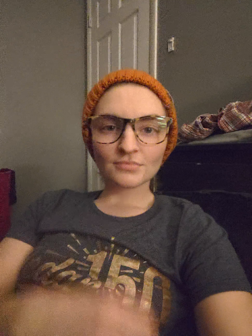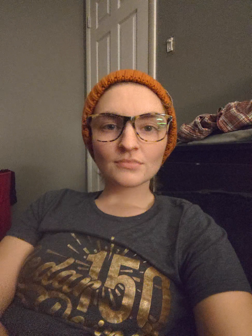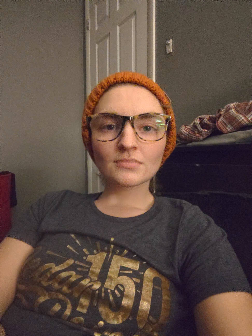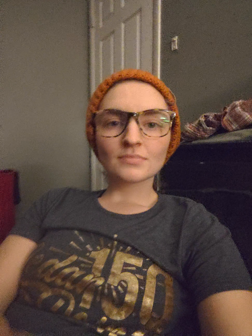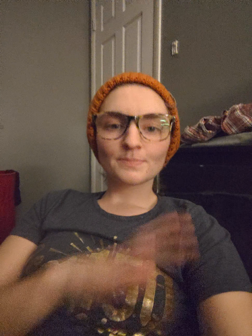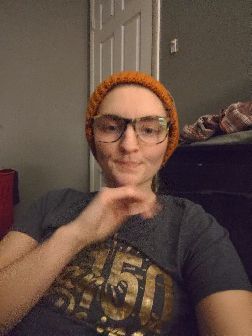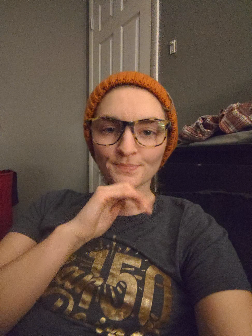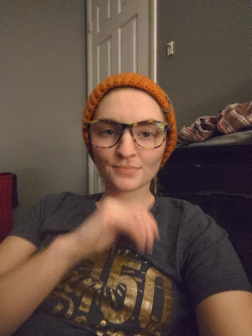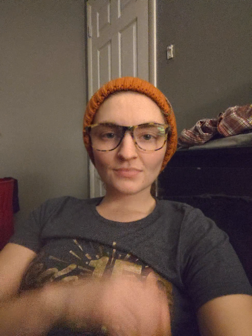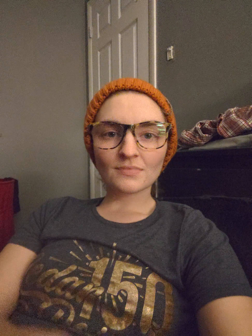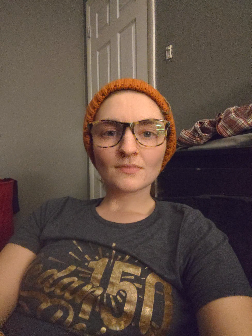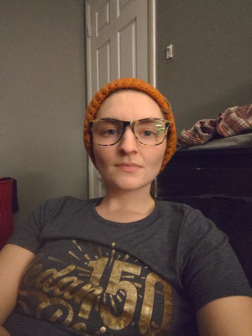pig